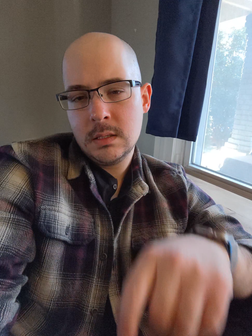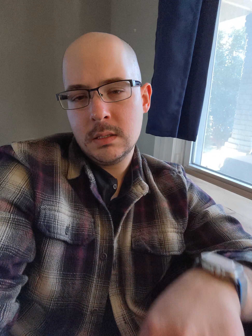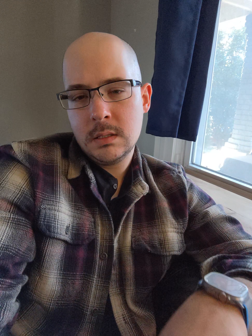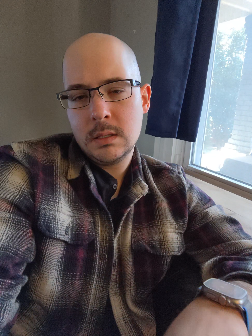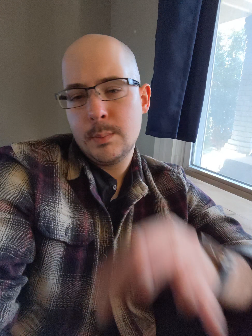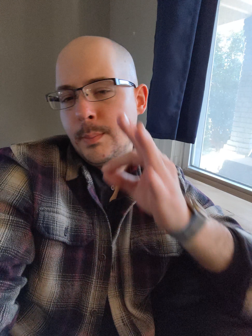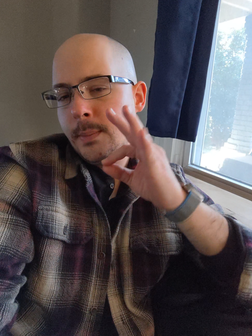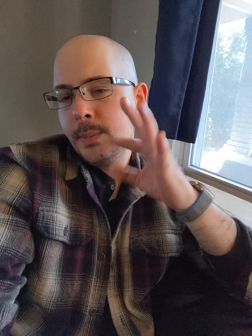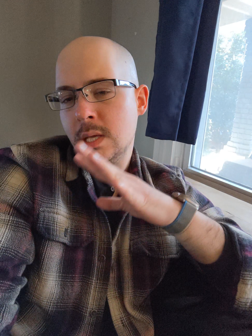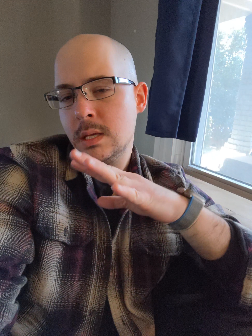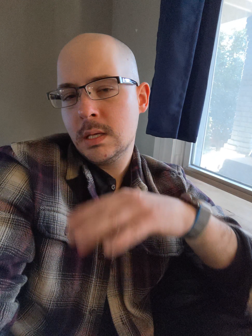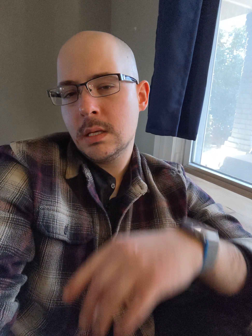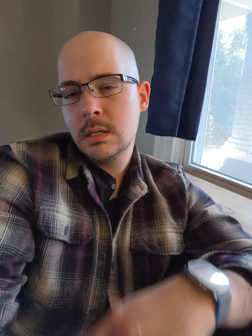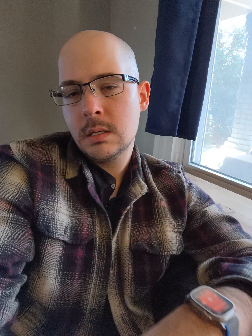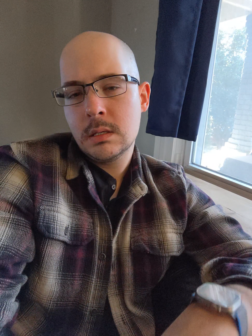bee